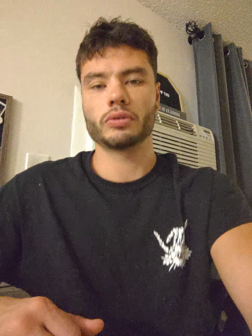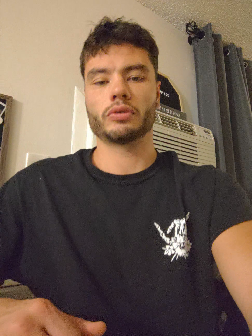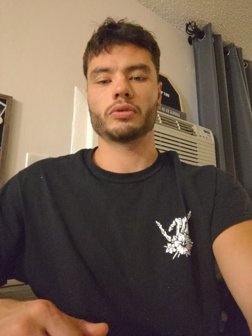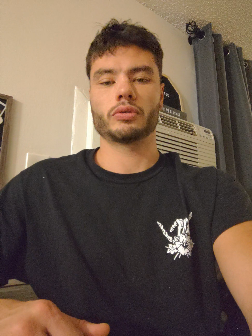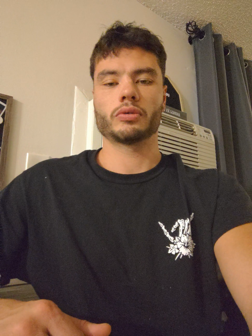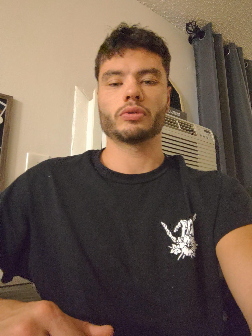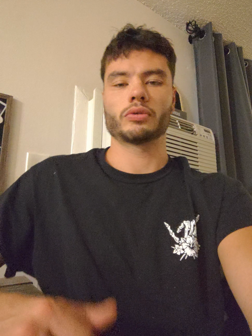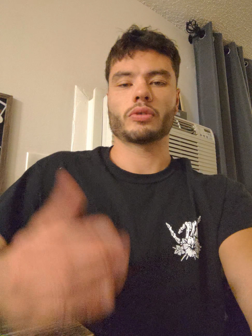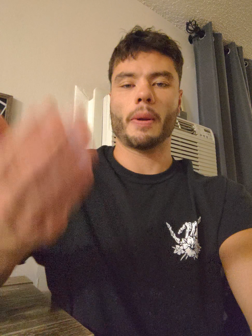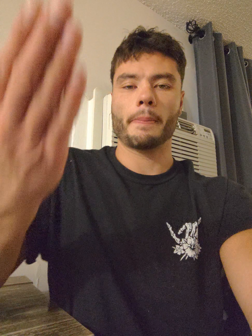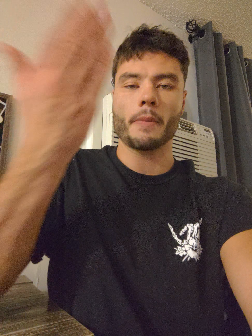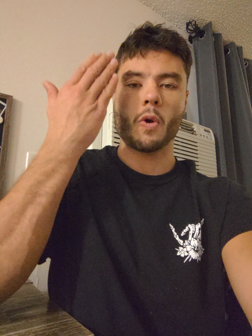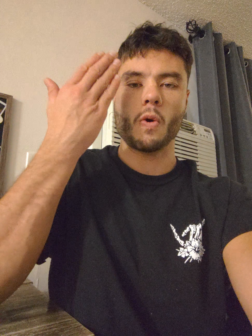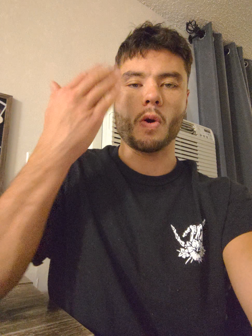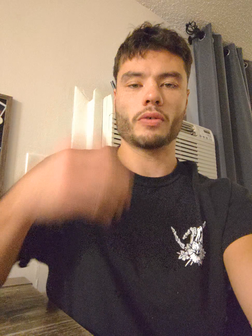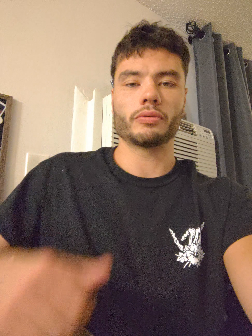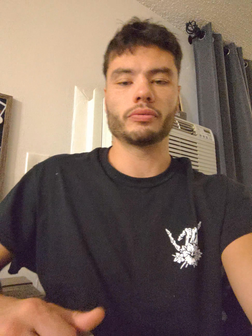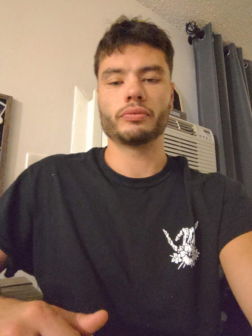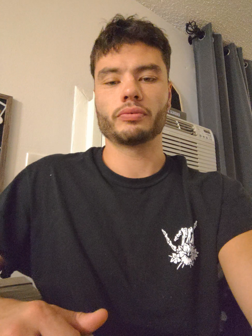morning